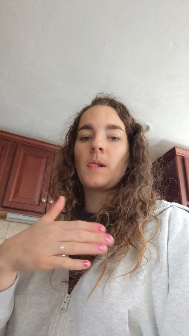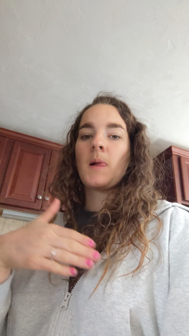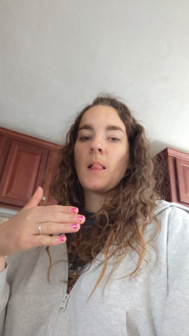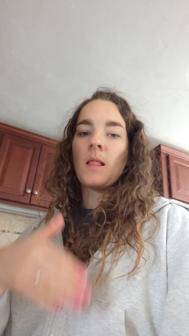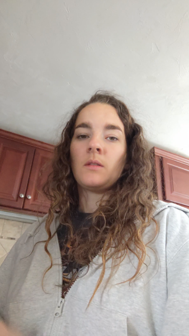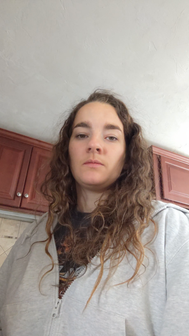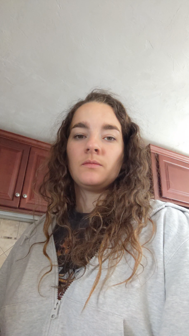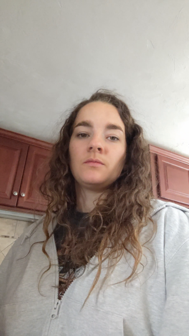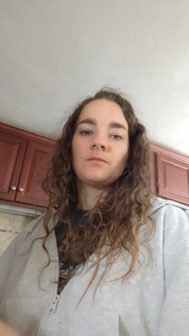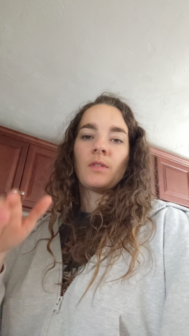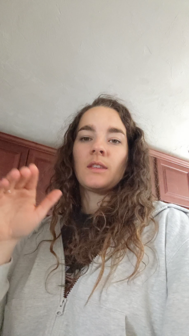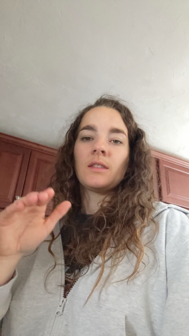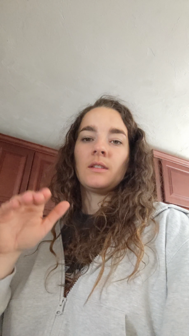little